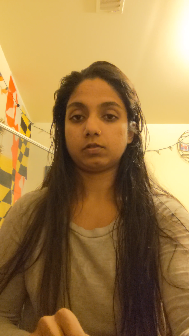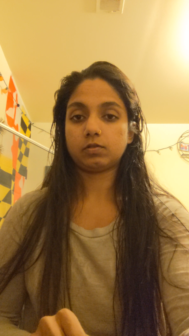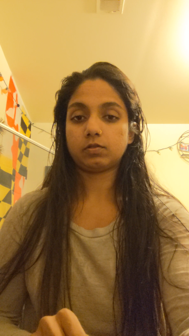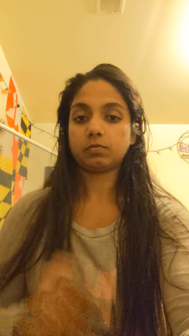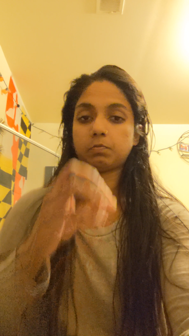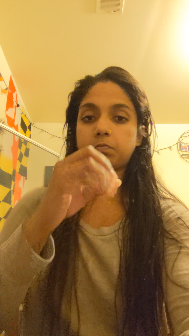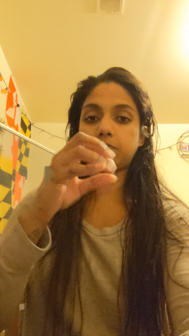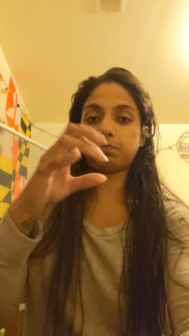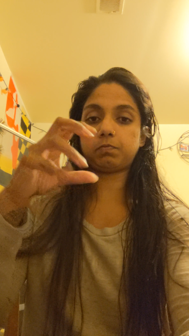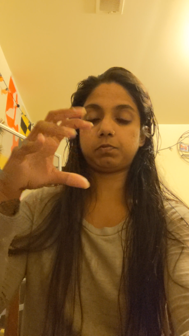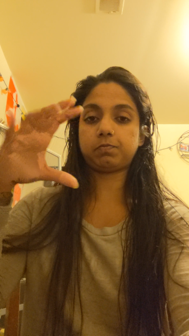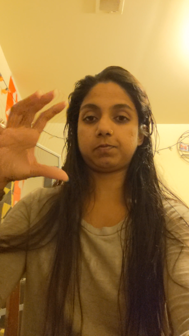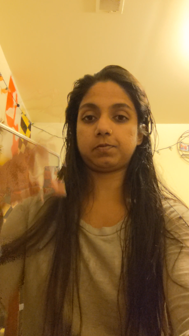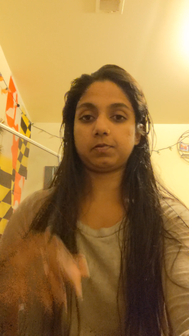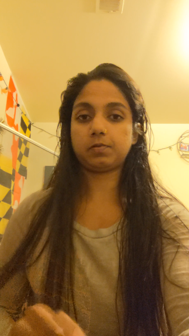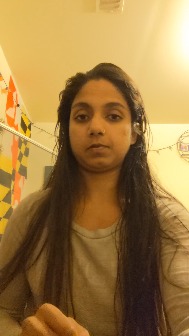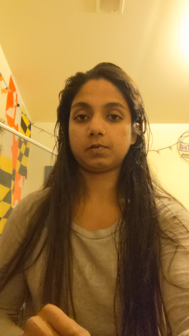bubbles